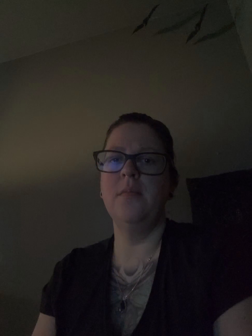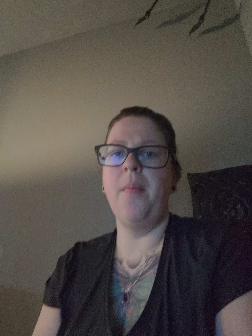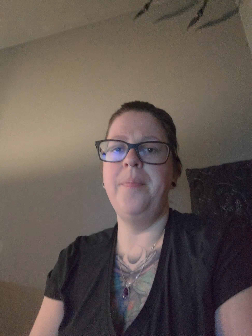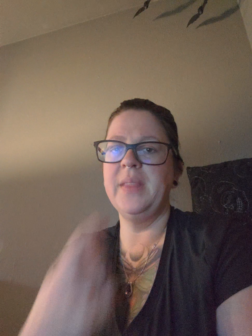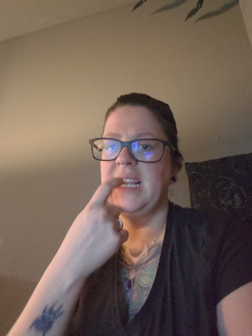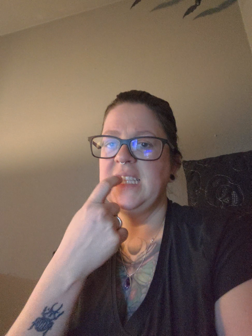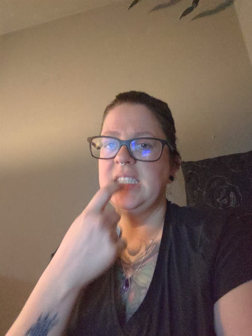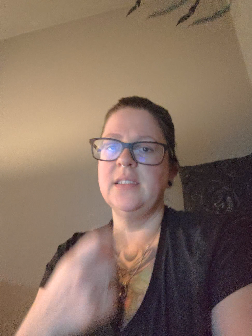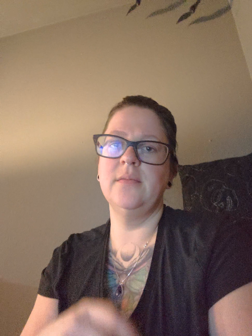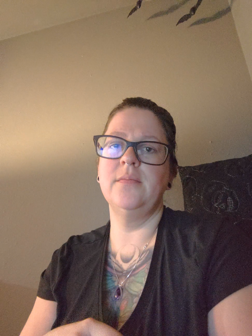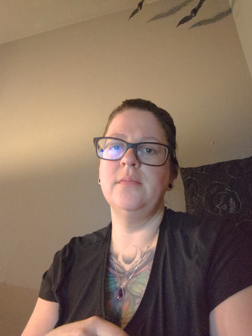window